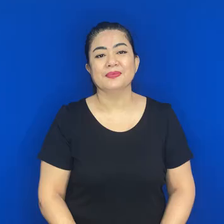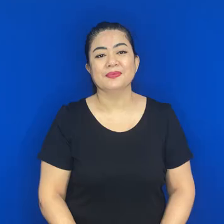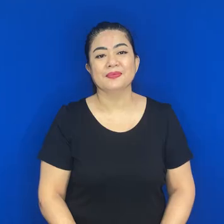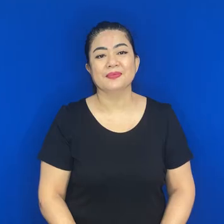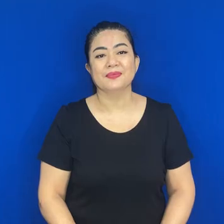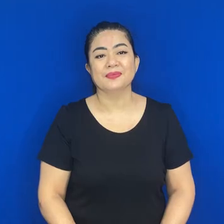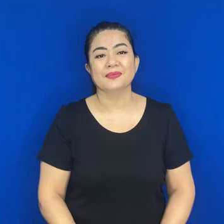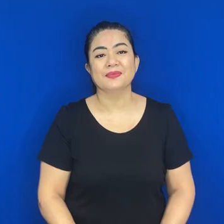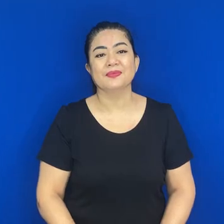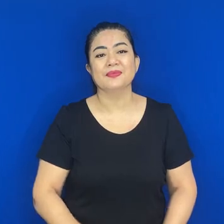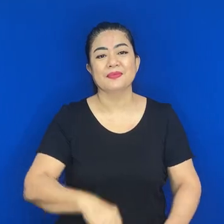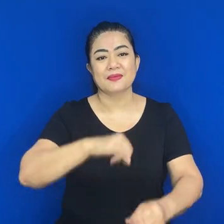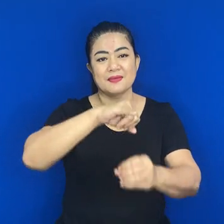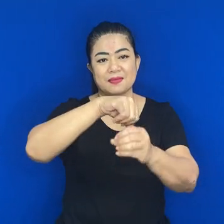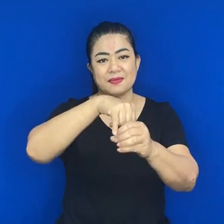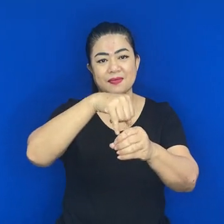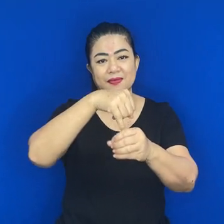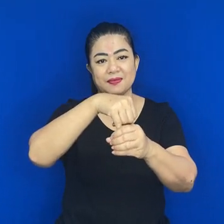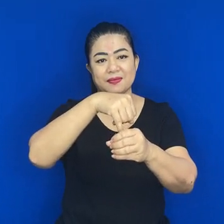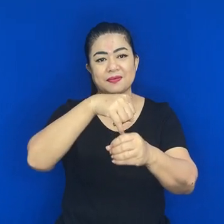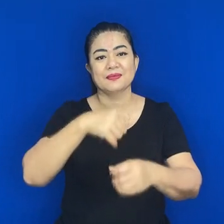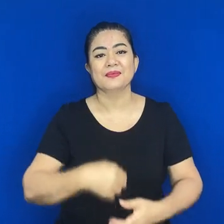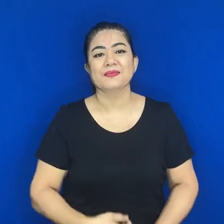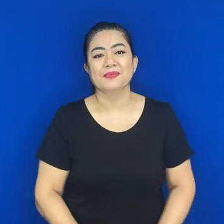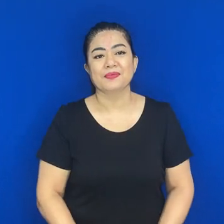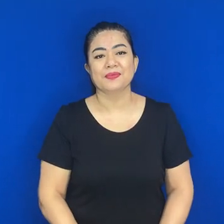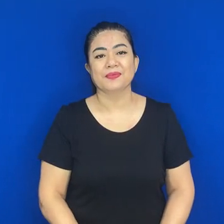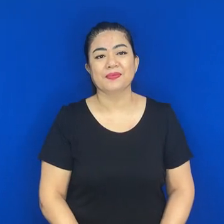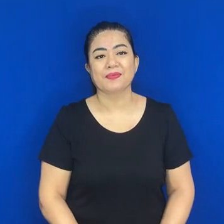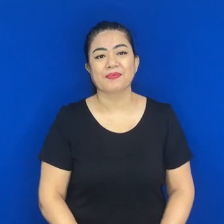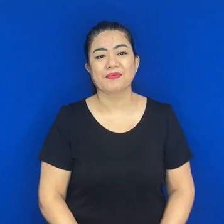juice